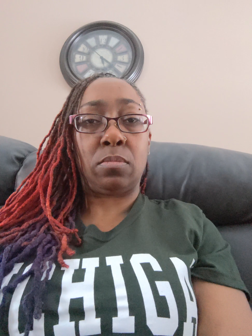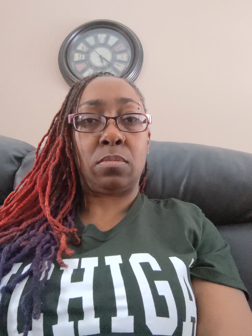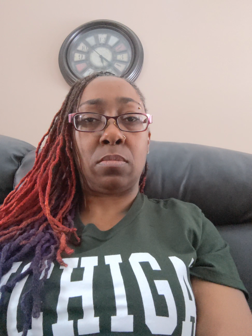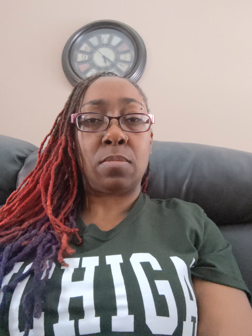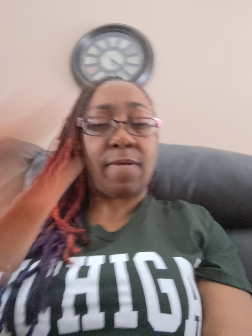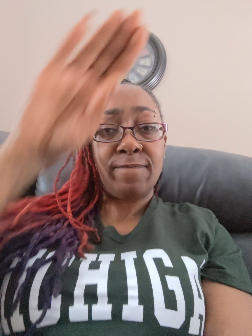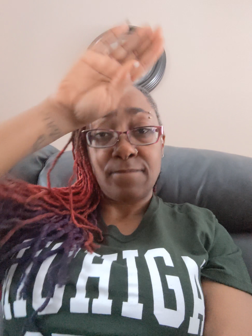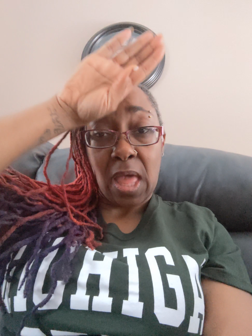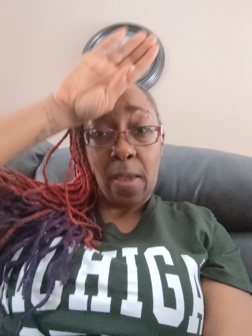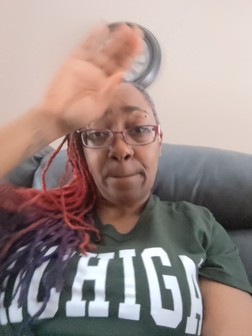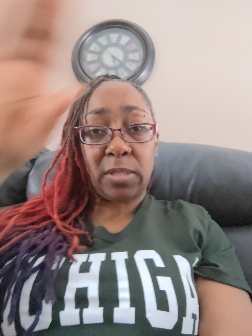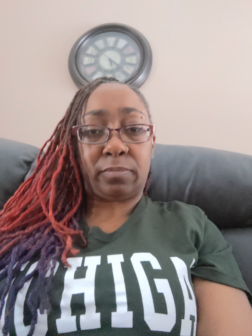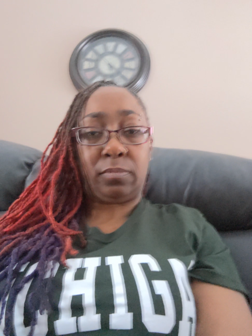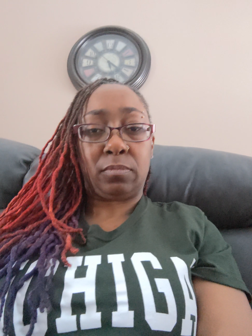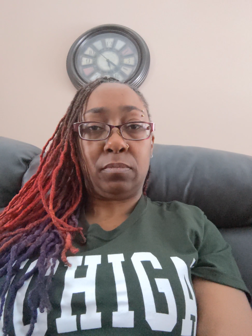fireman